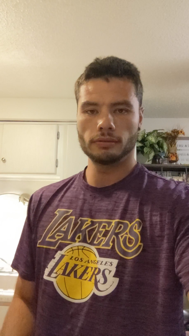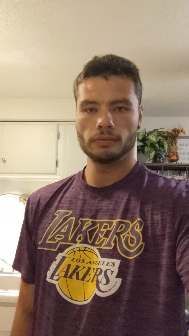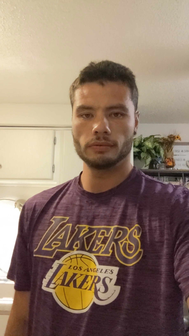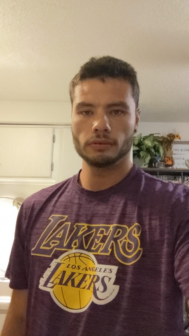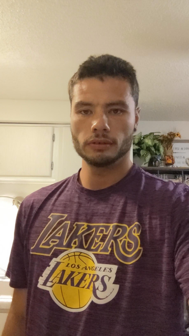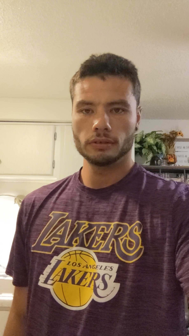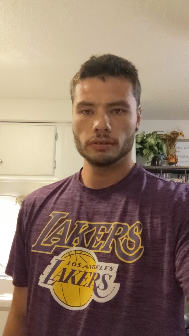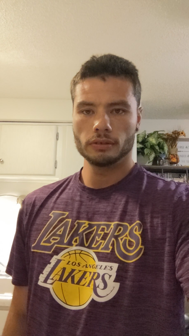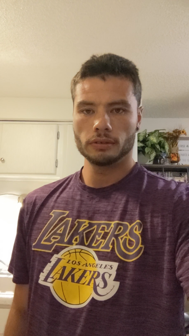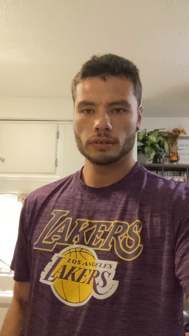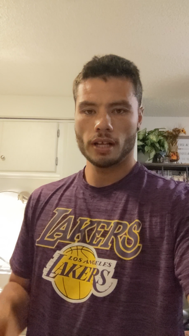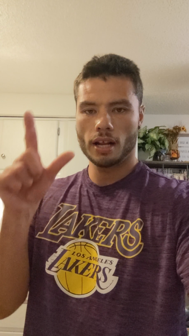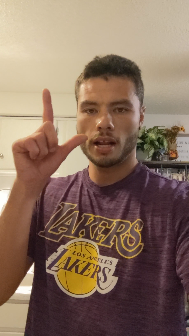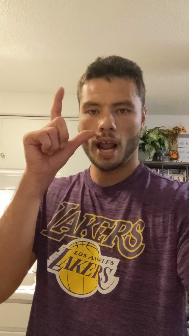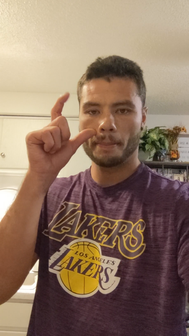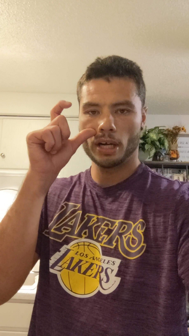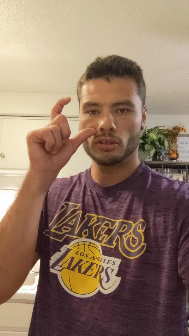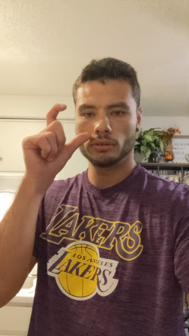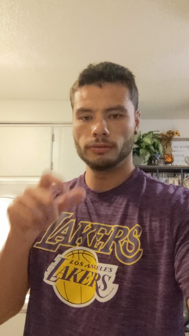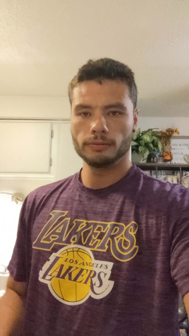camera